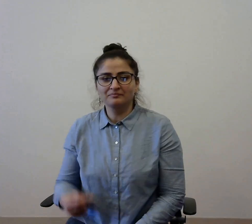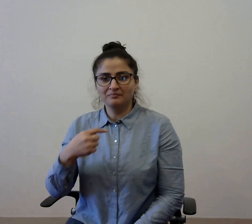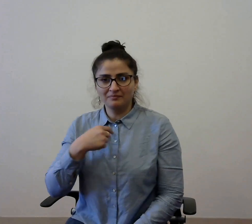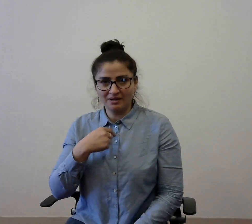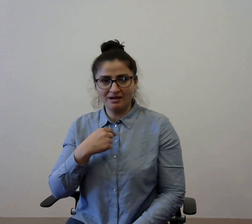mən